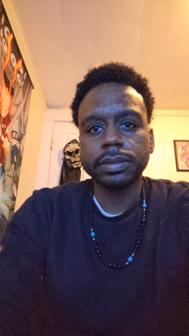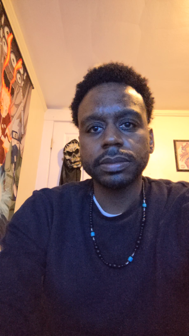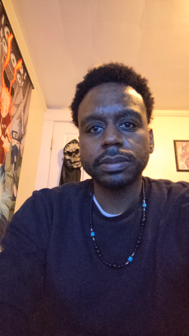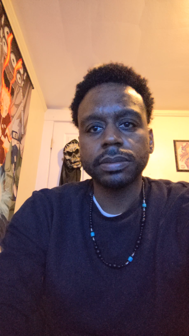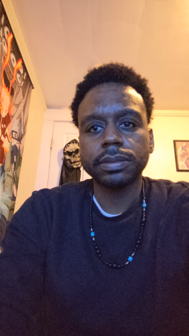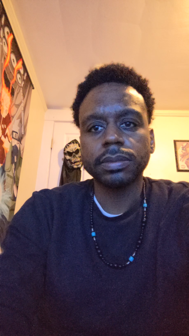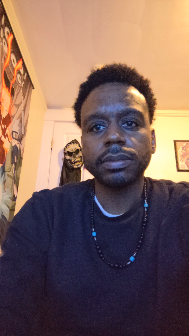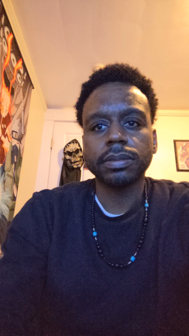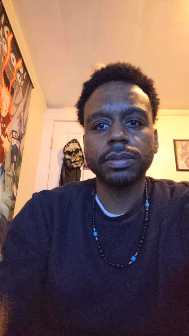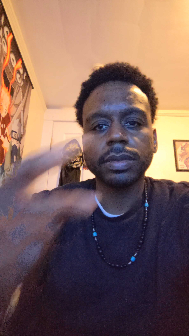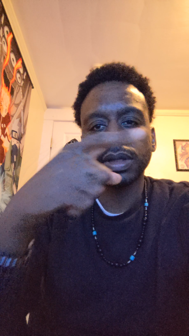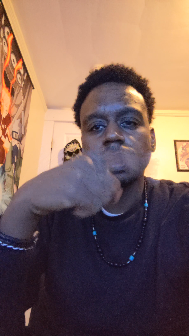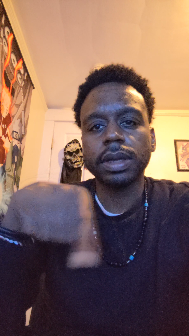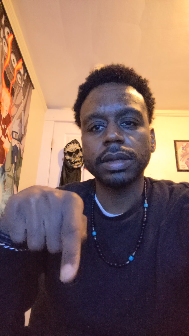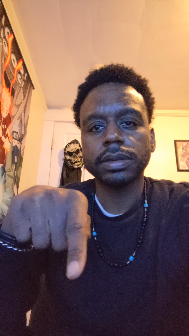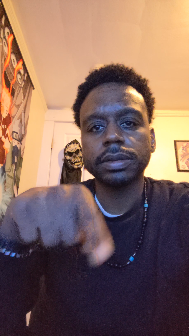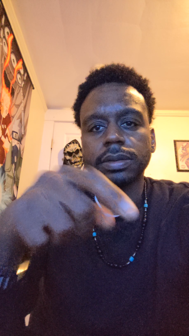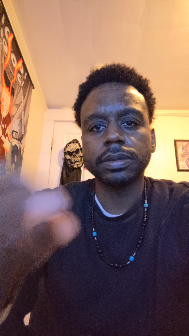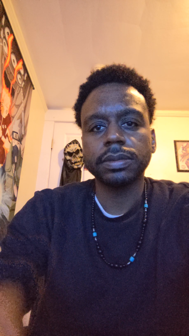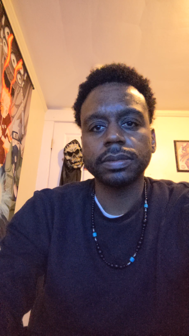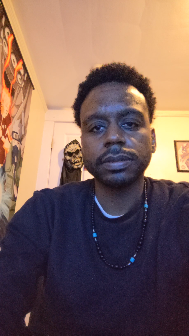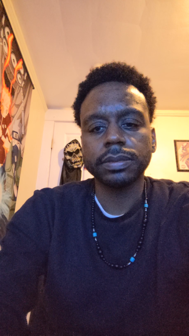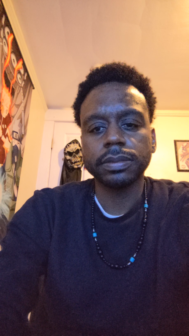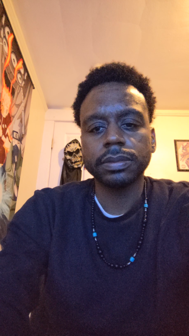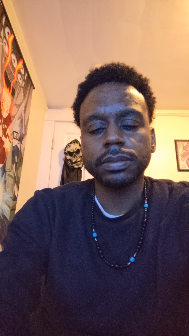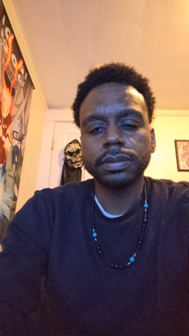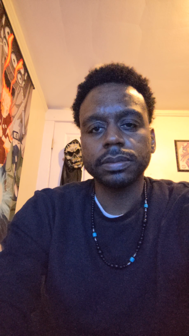cut